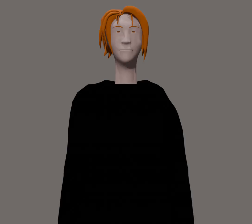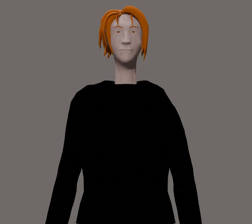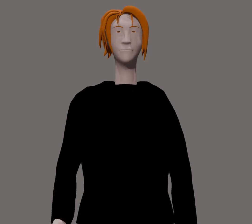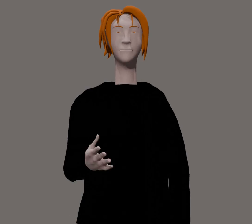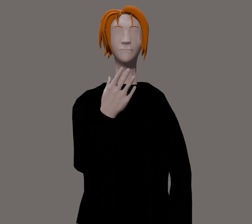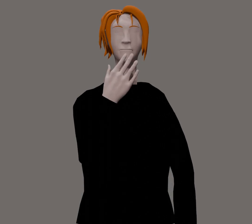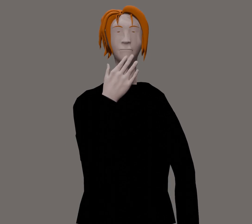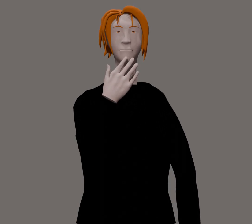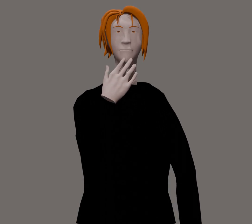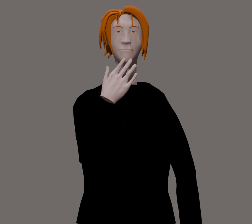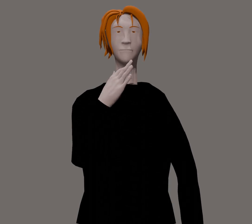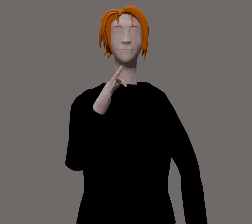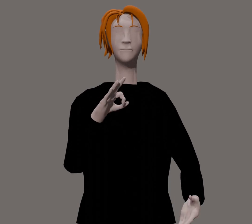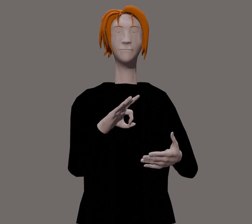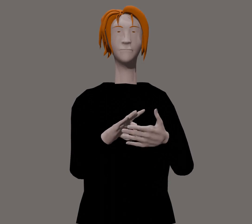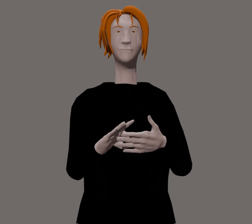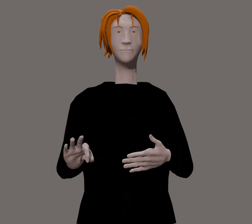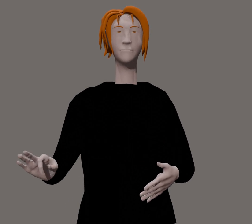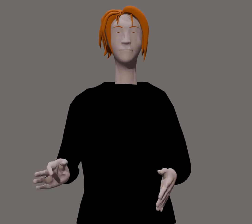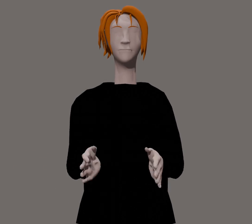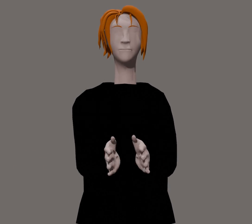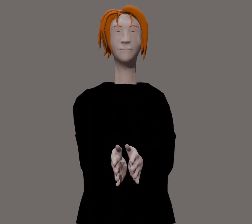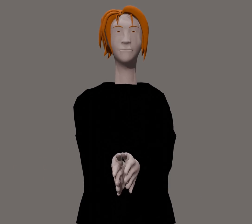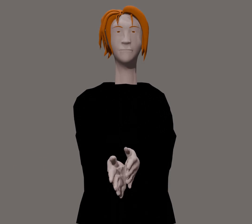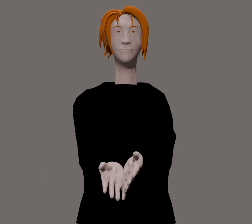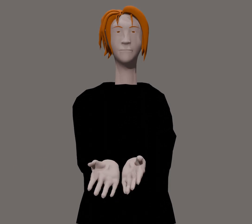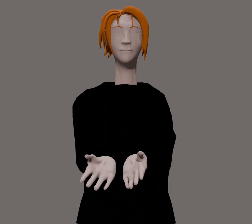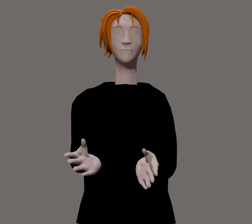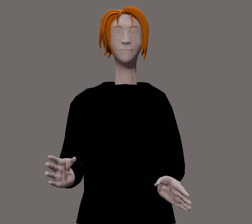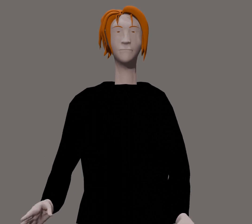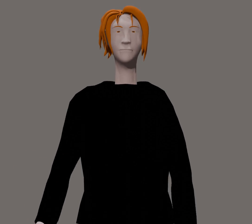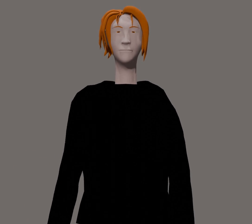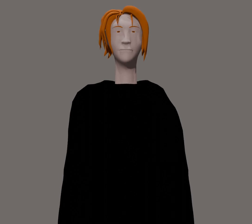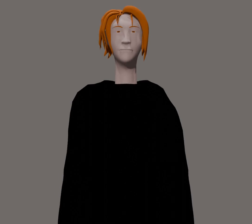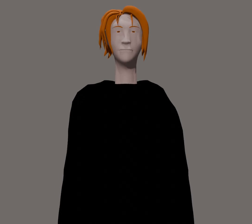Coloring Book